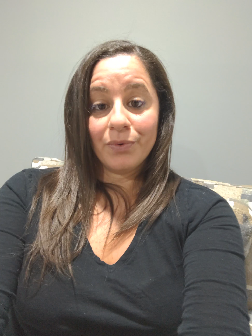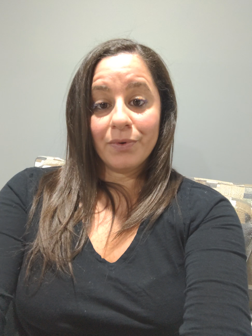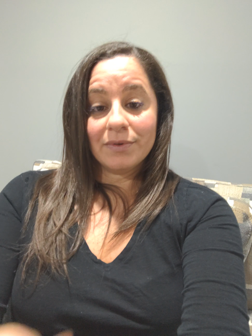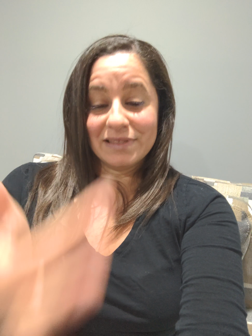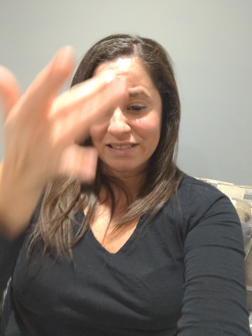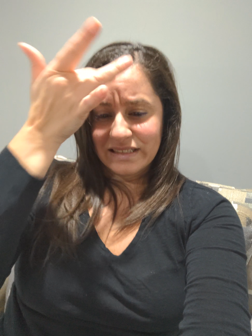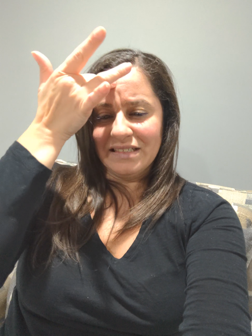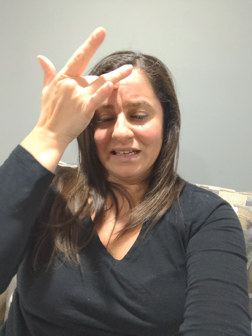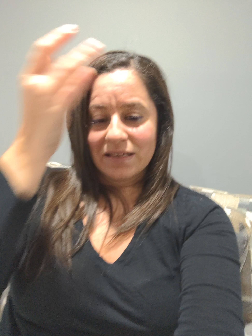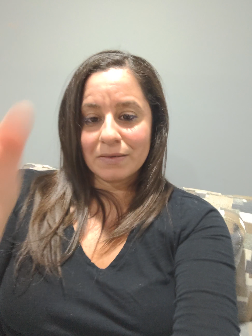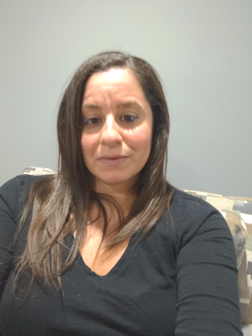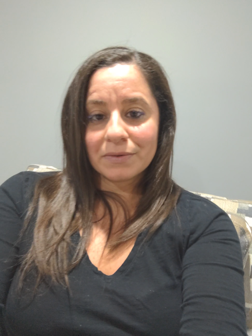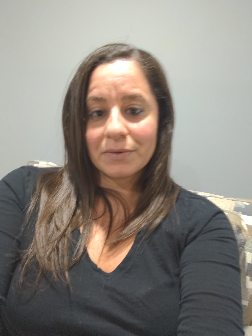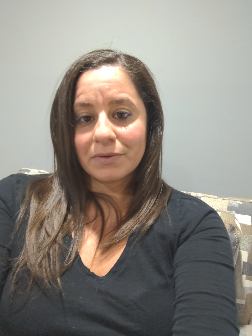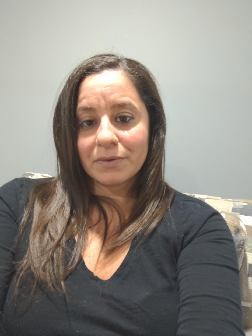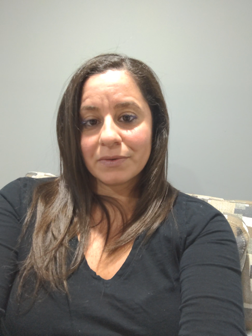sick